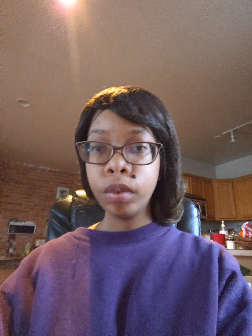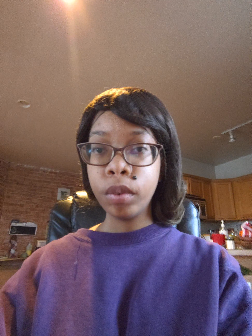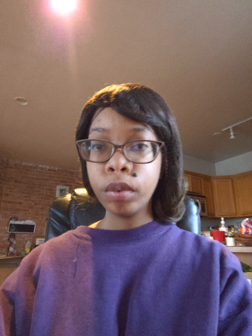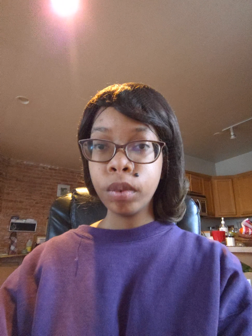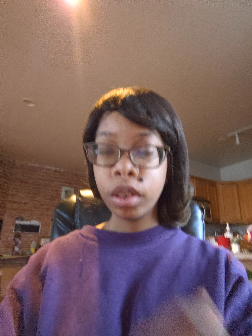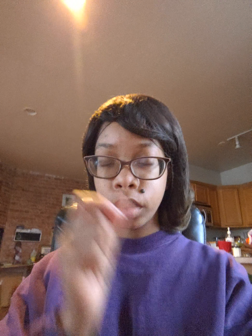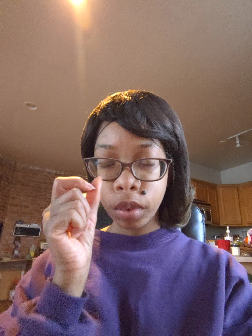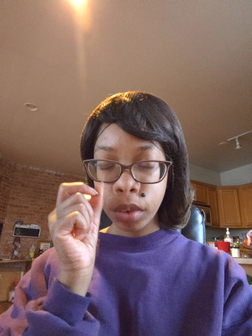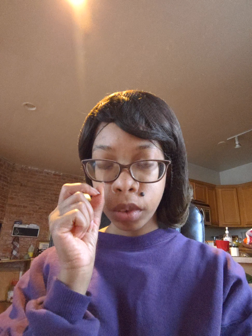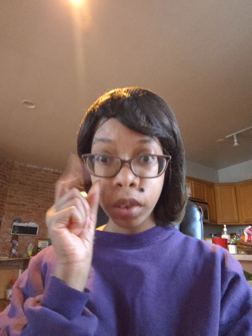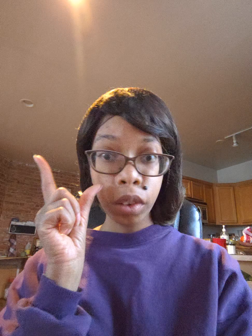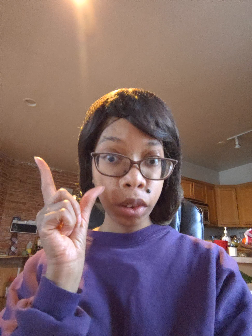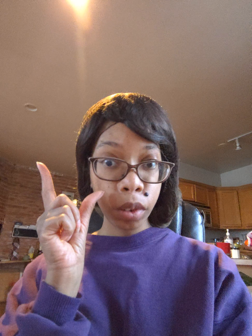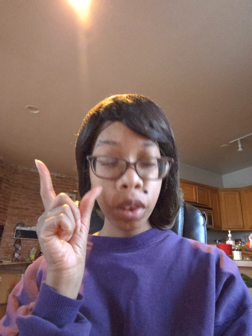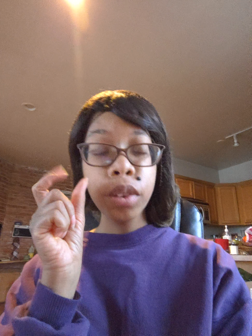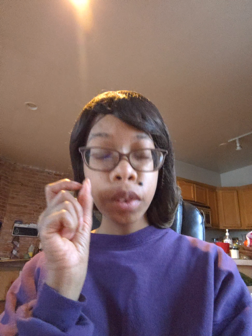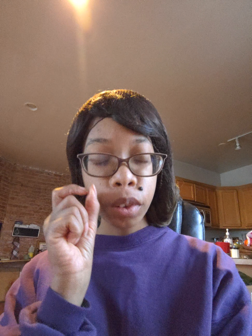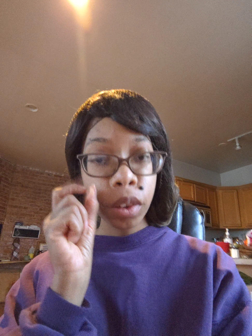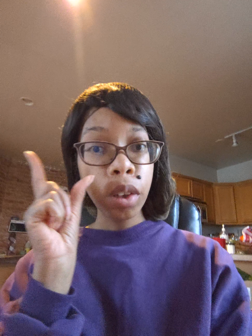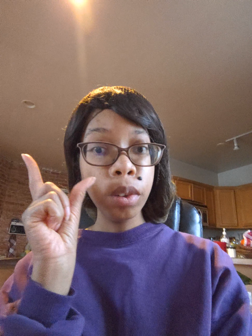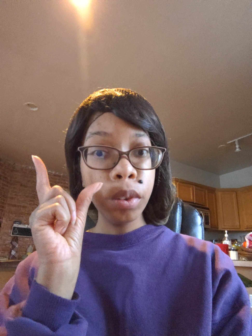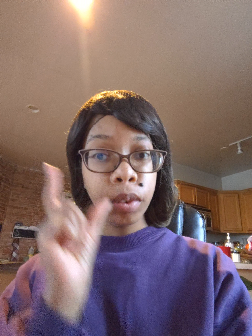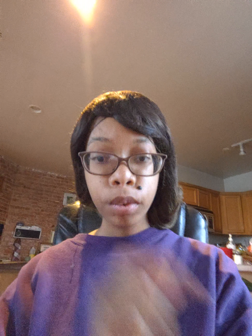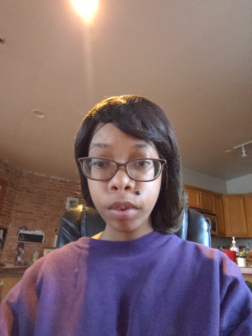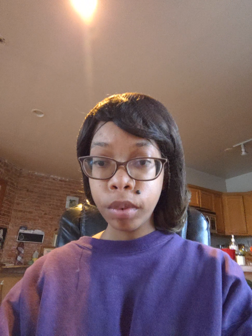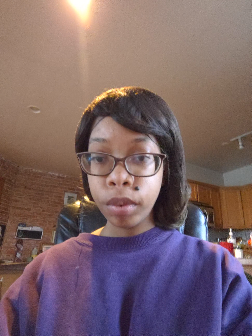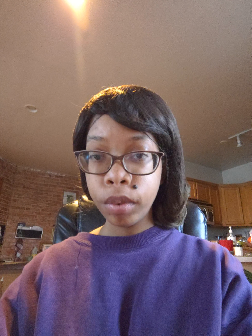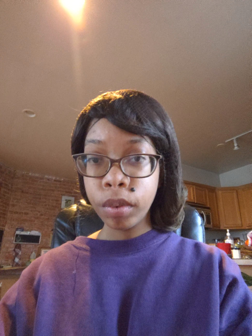wake